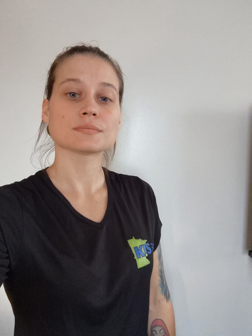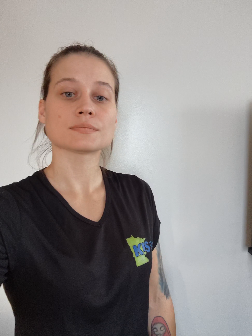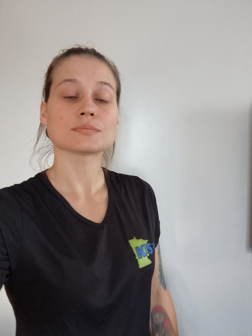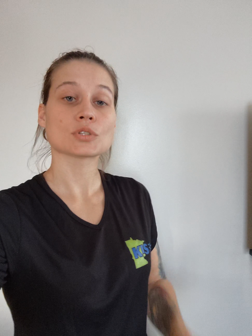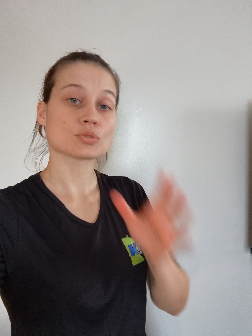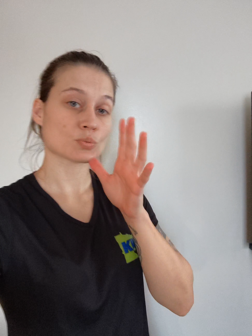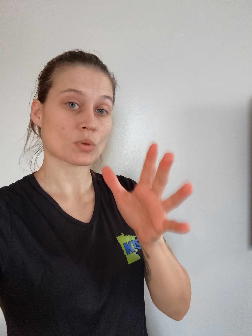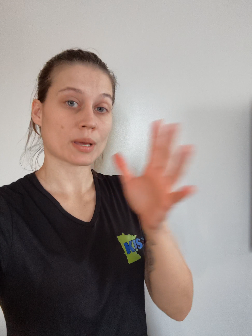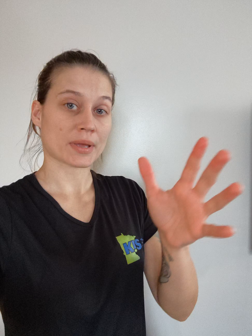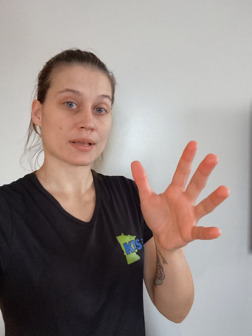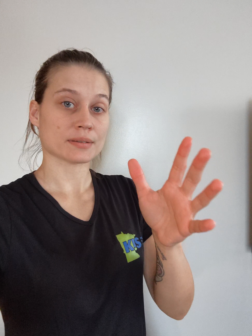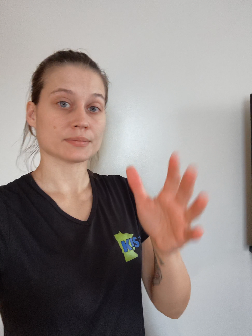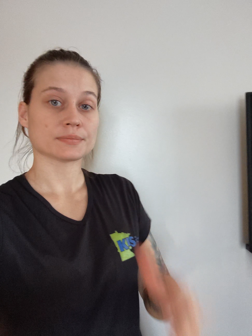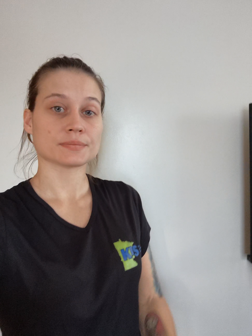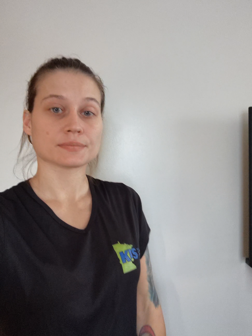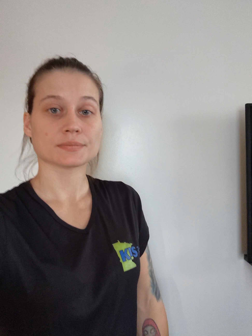grandma